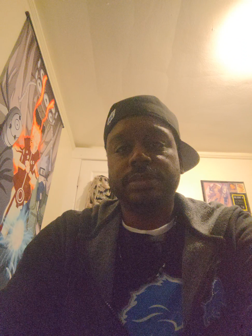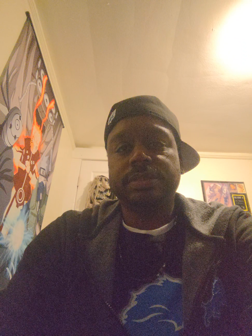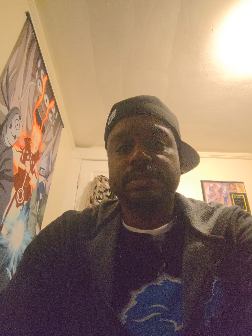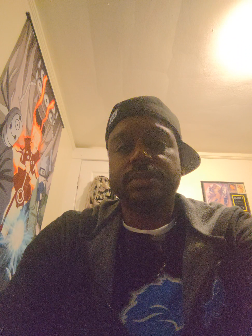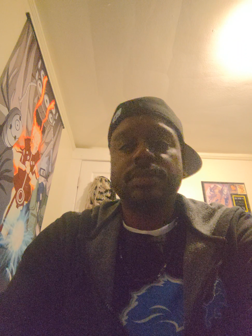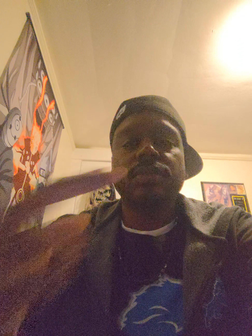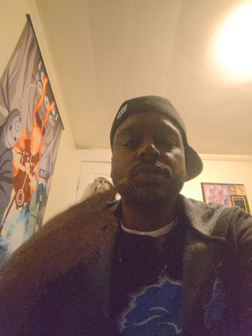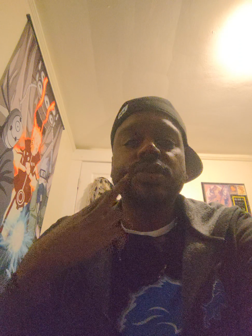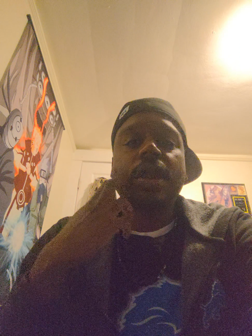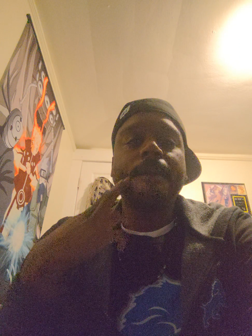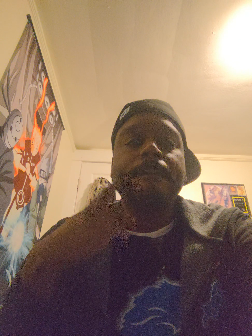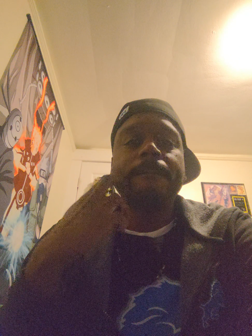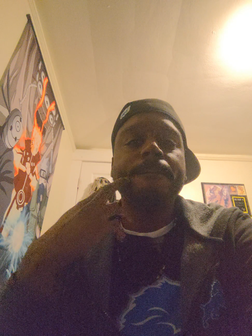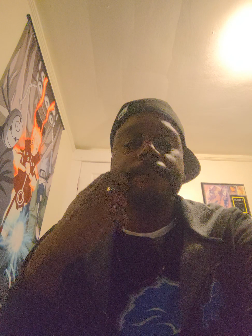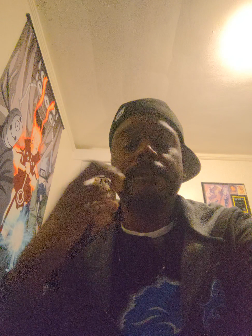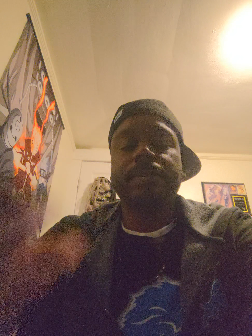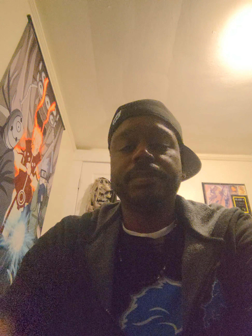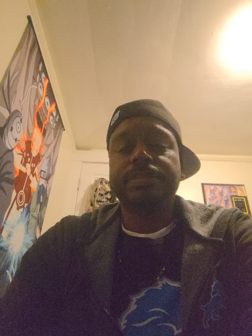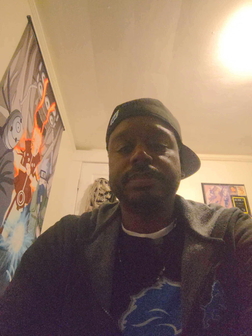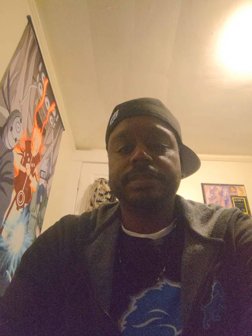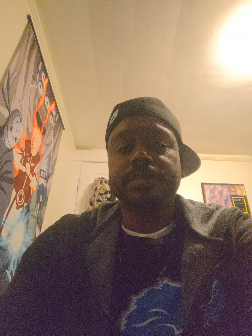gum